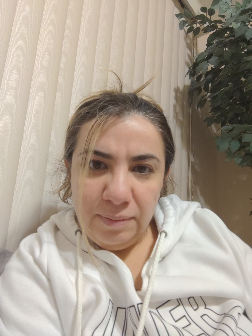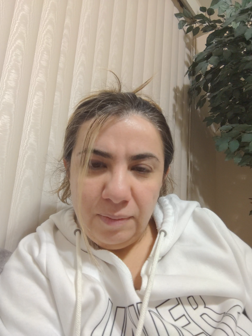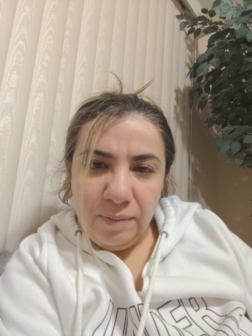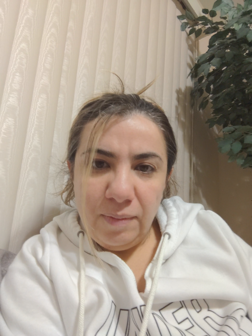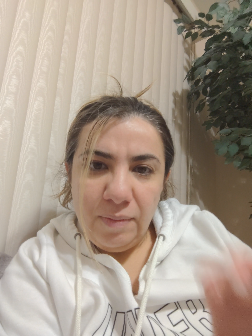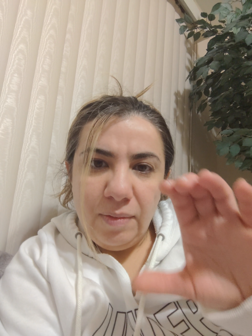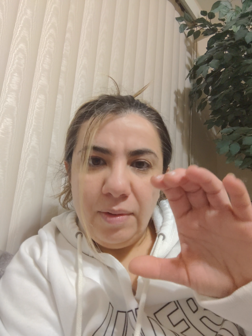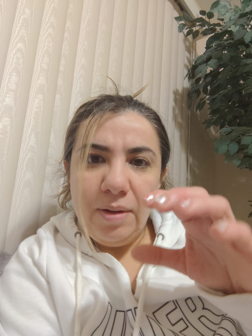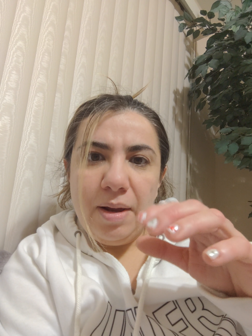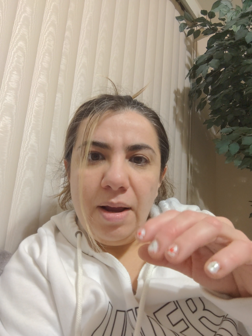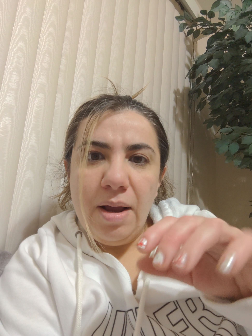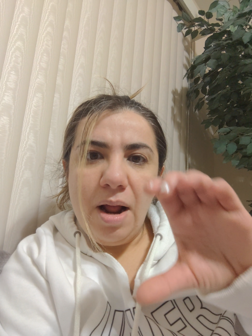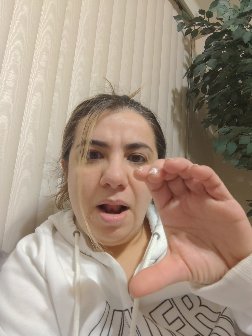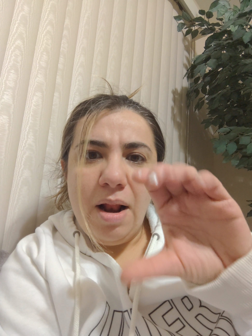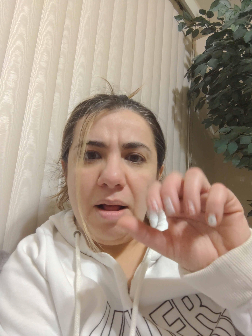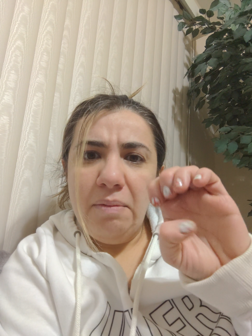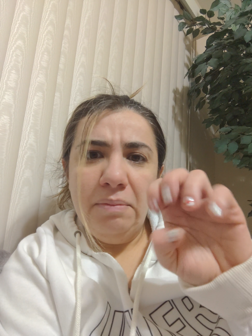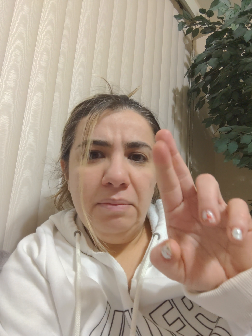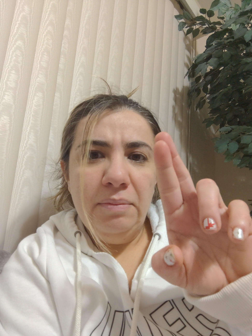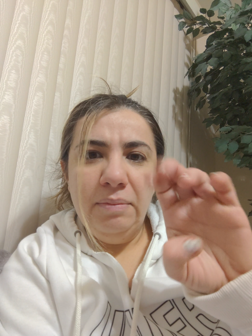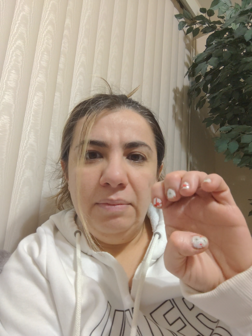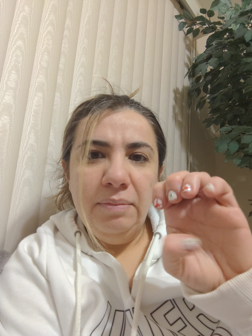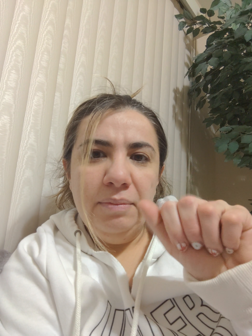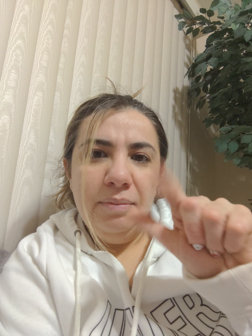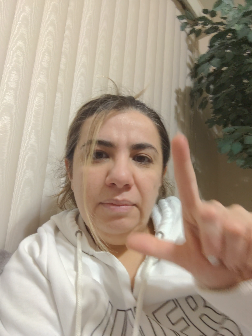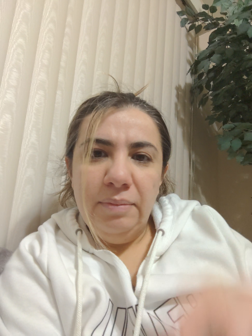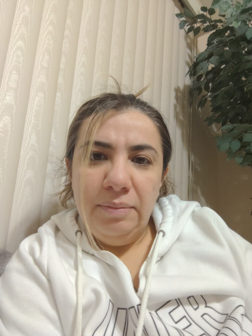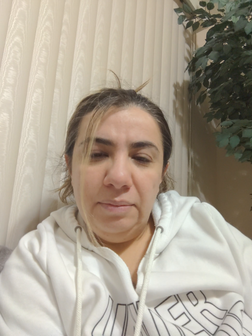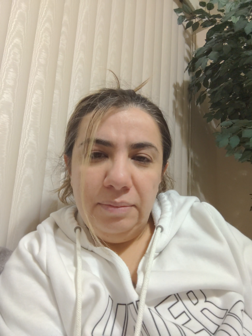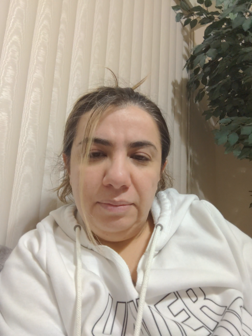cereal